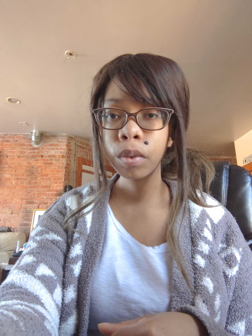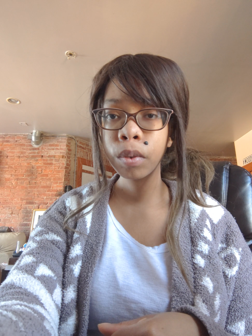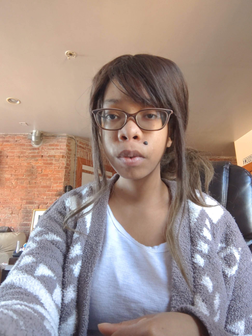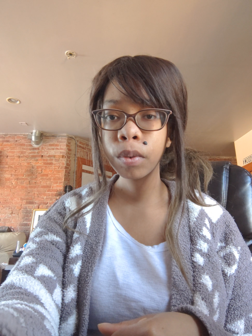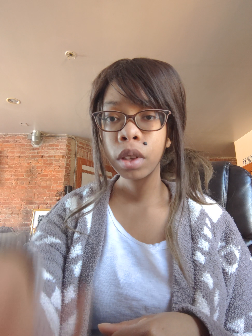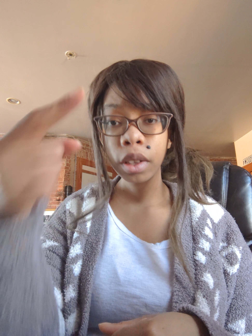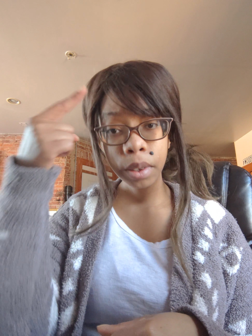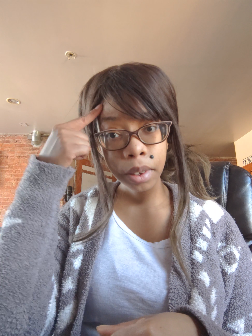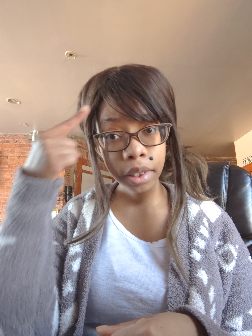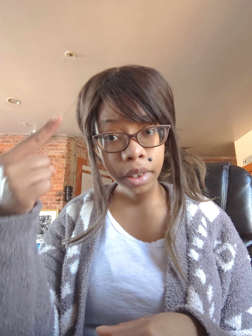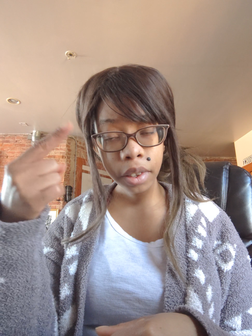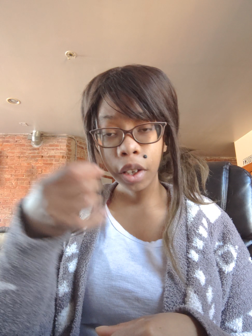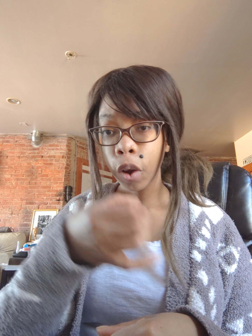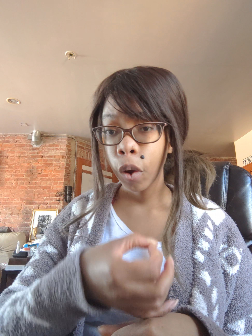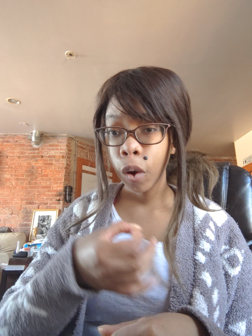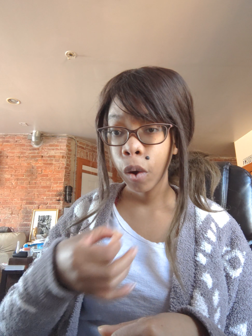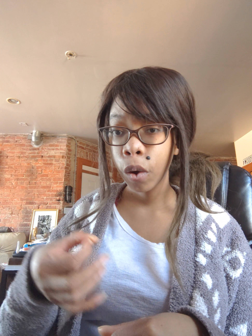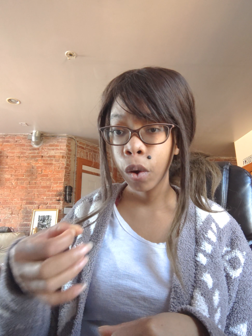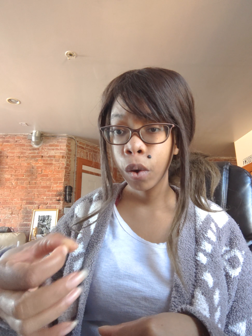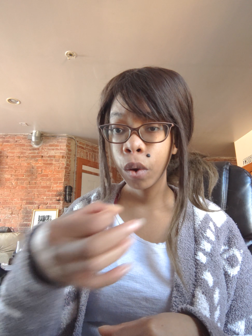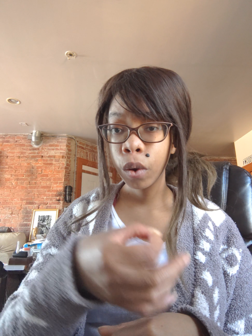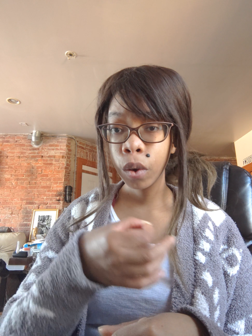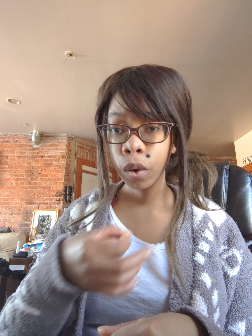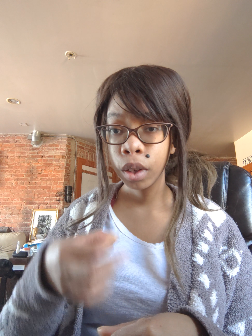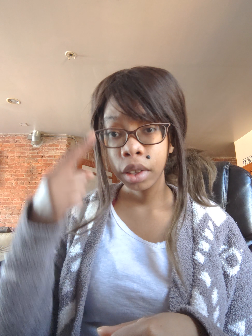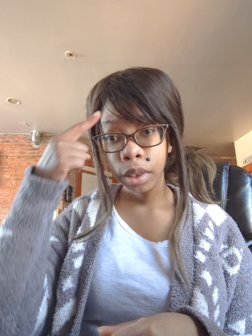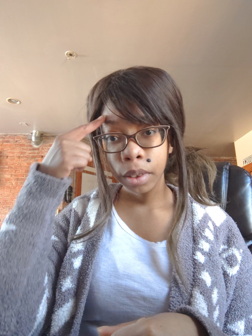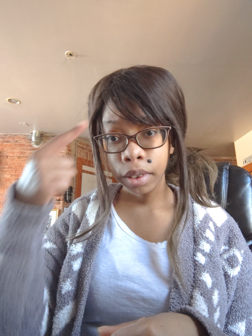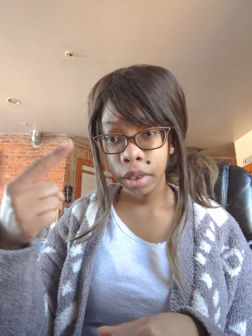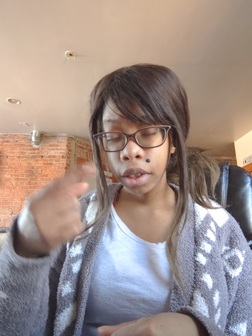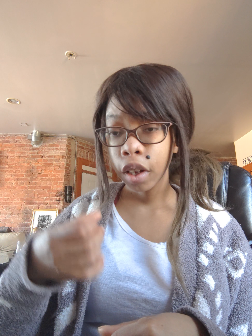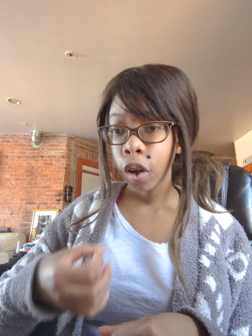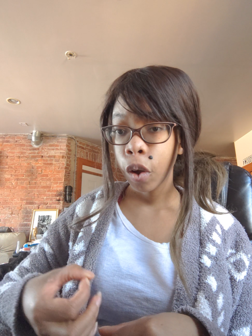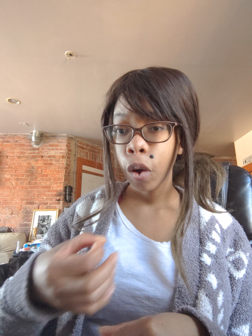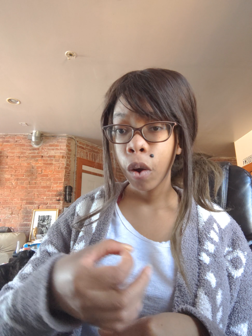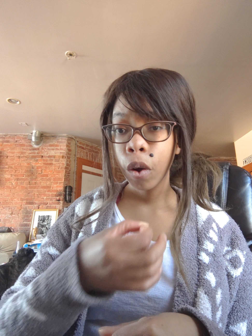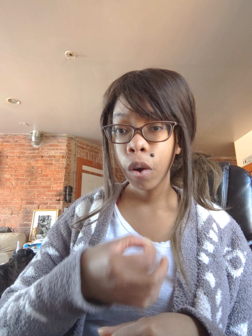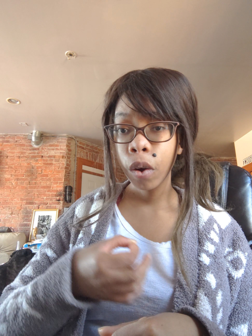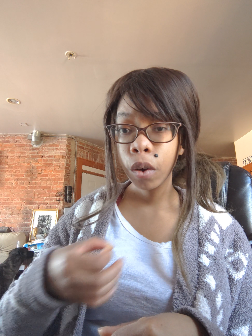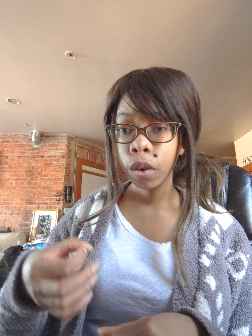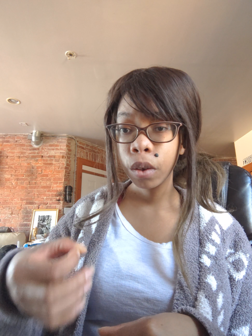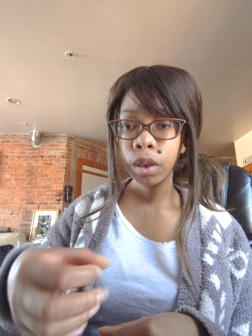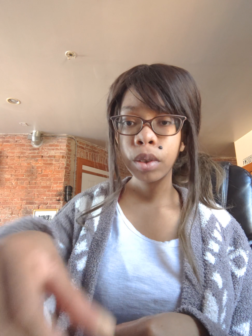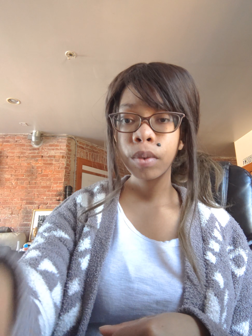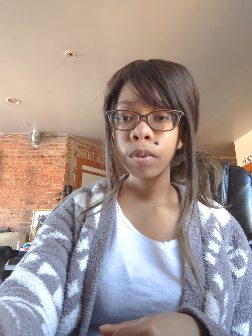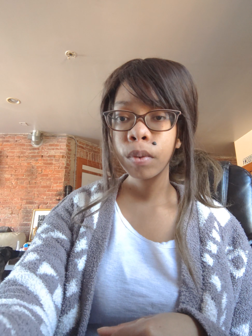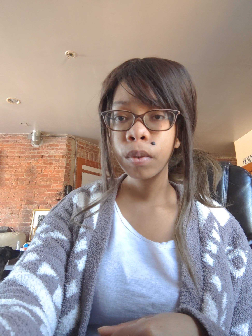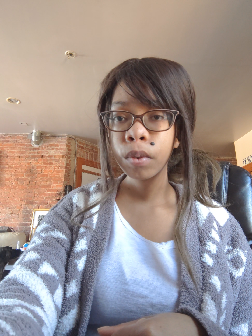penny